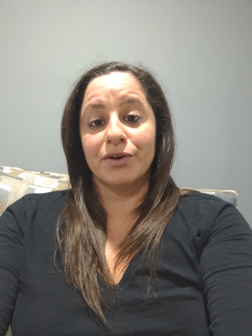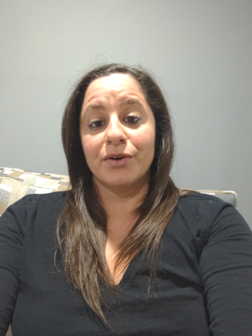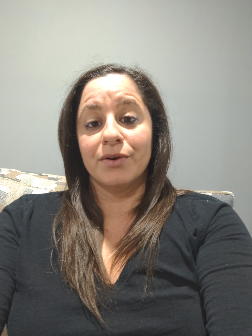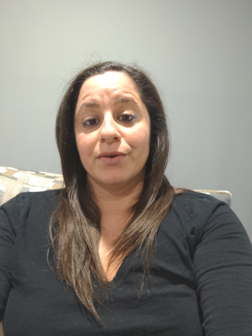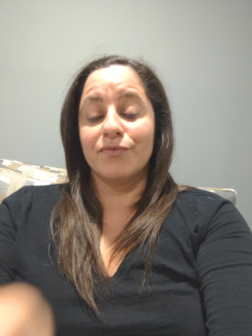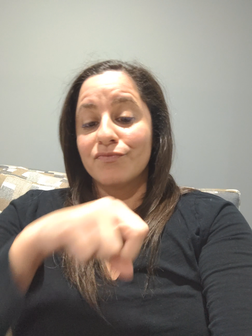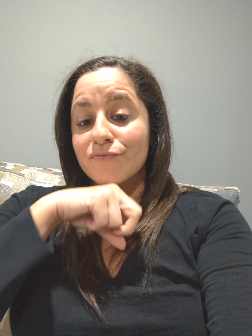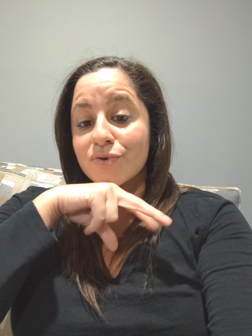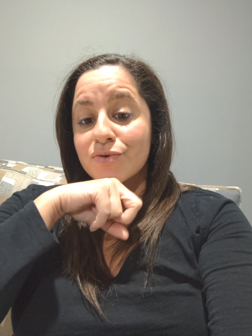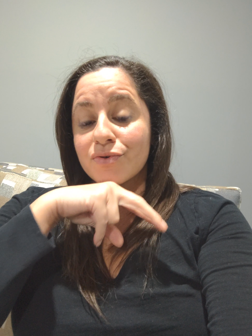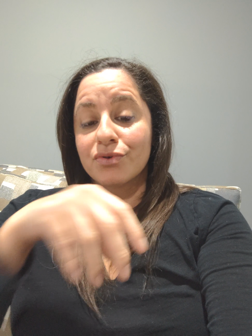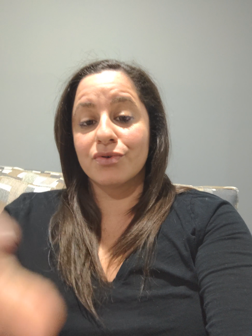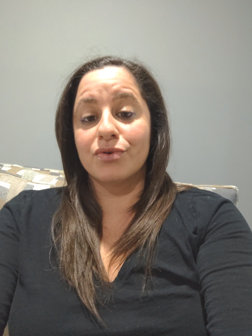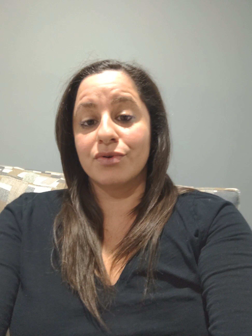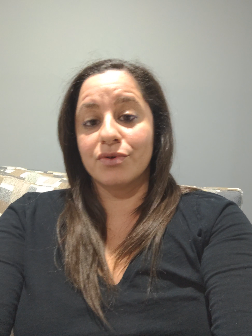frog